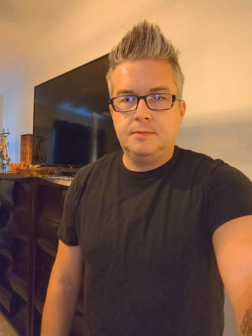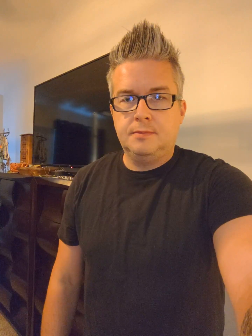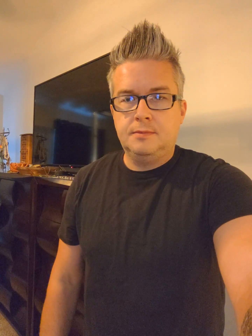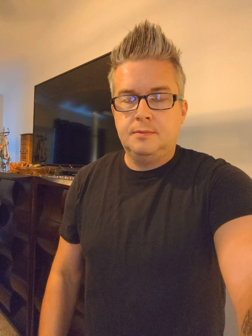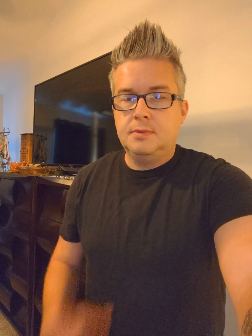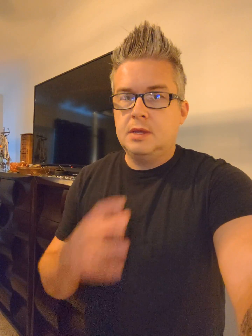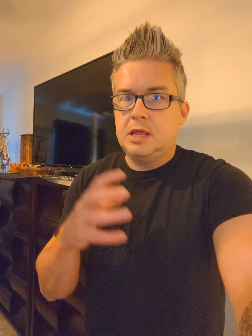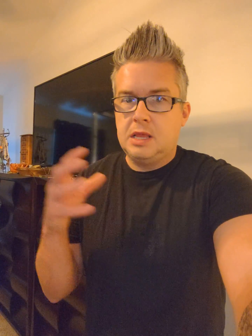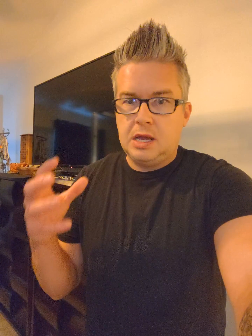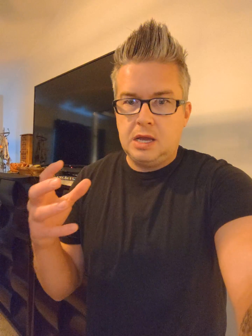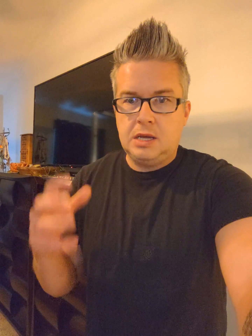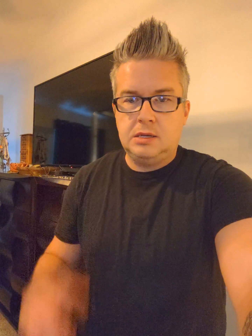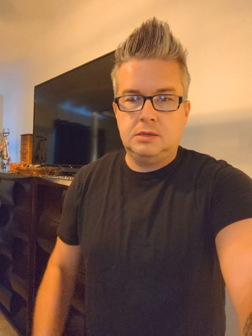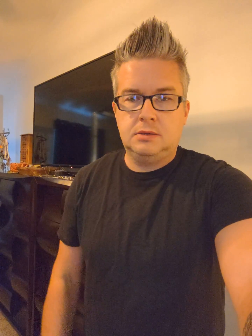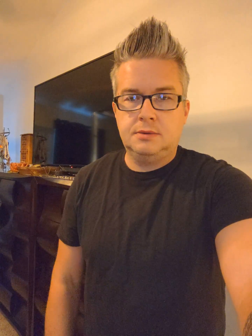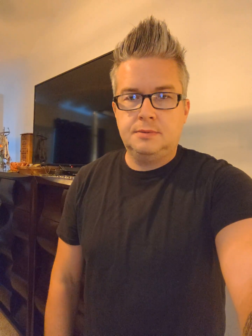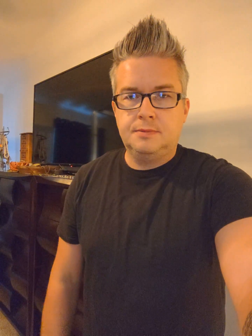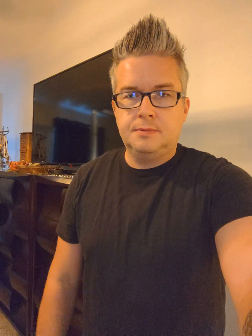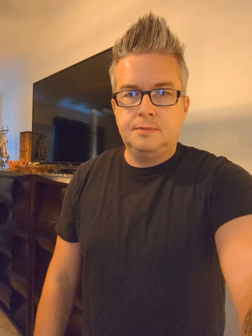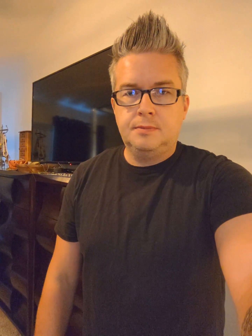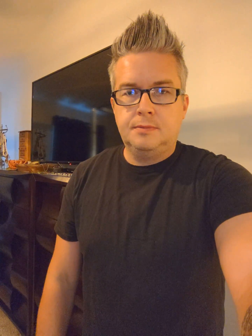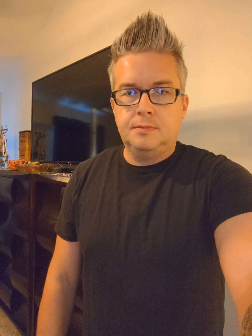a lot